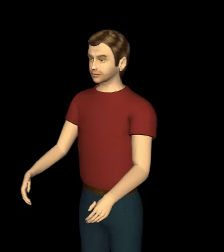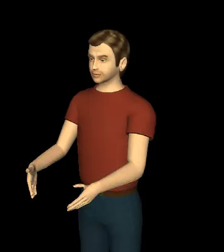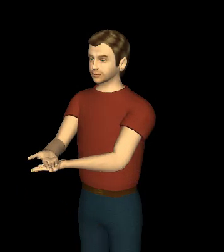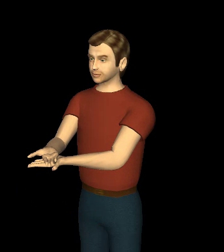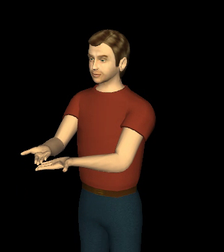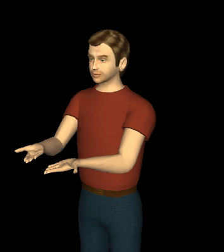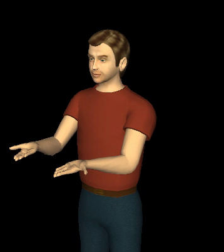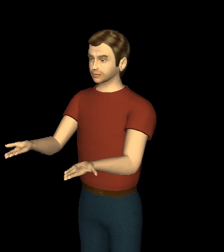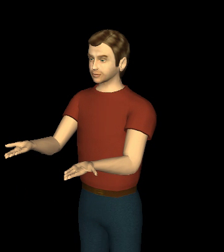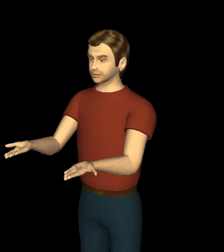بسيط